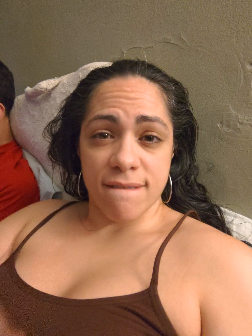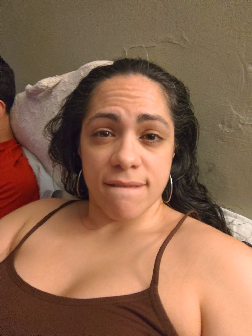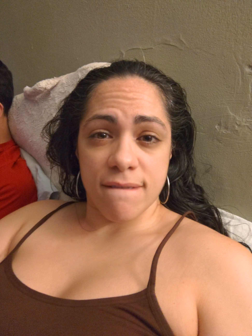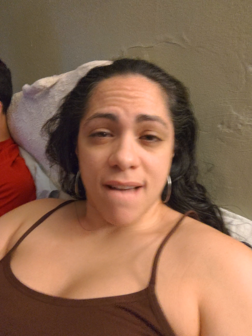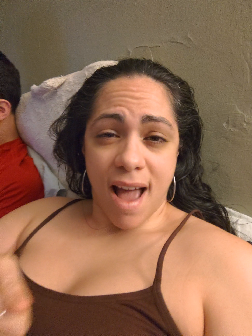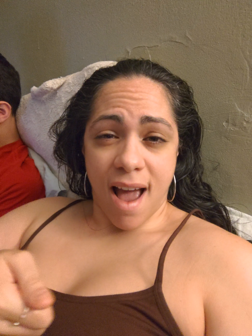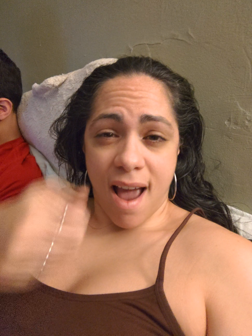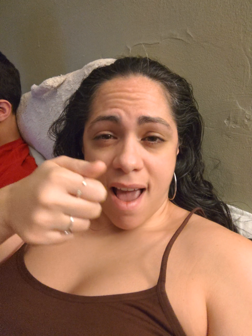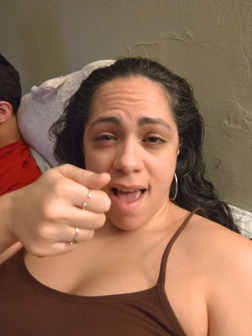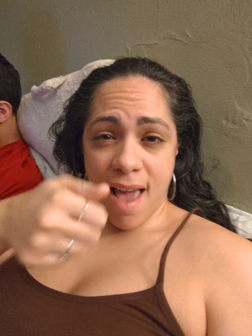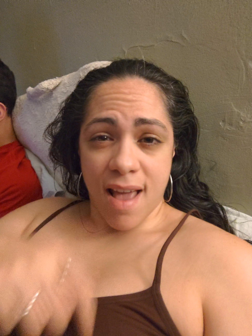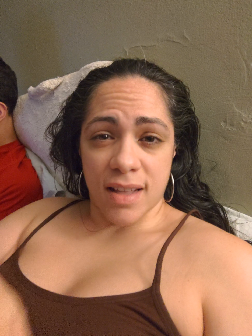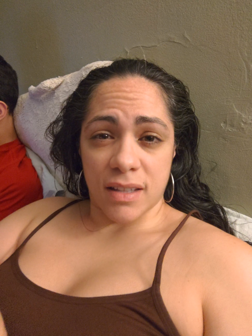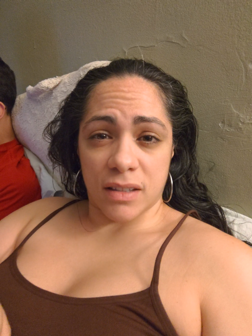hide